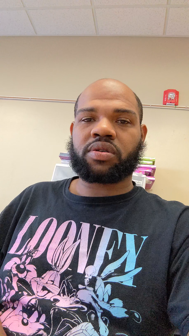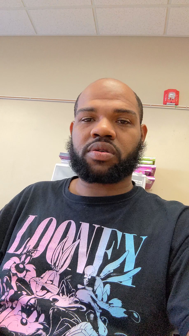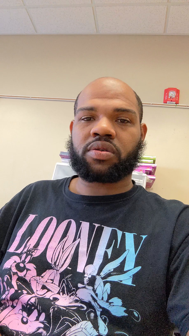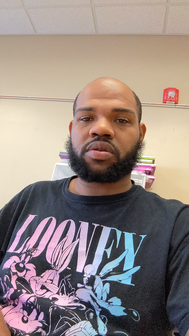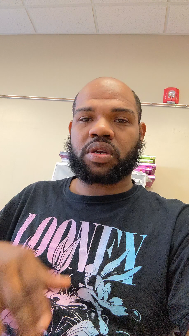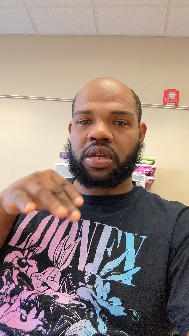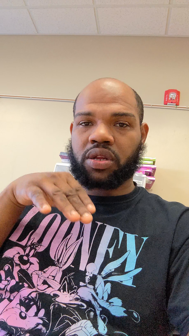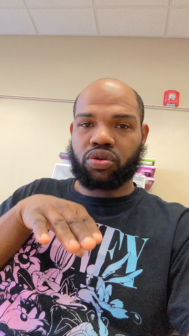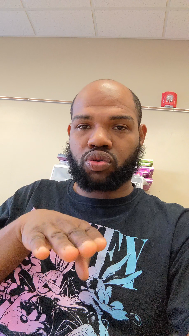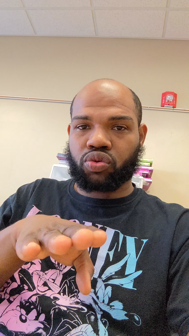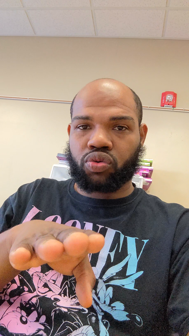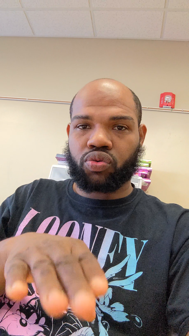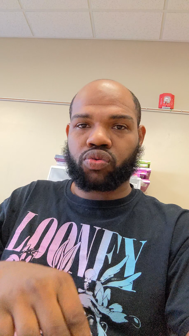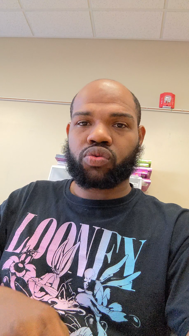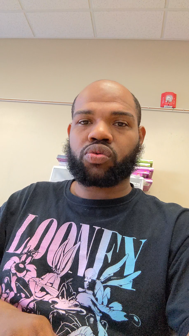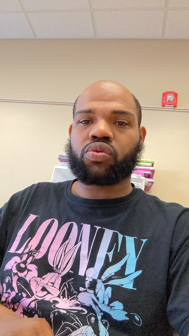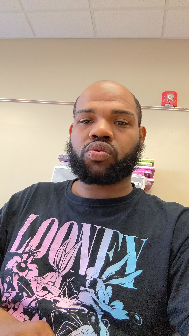enter